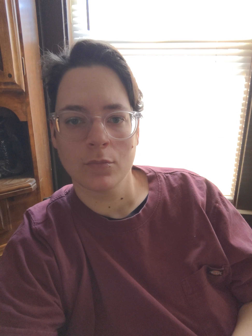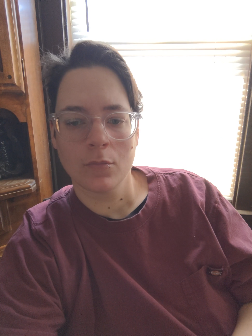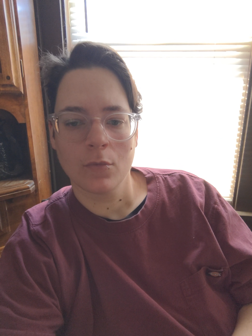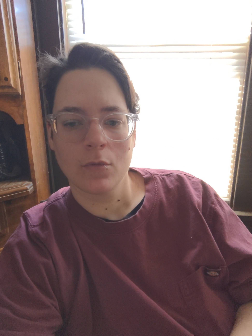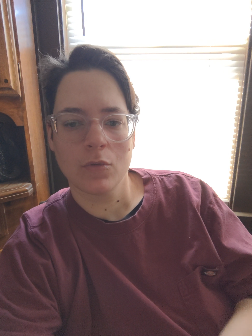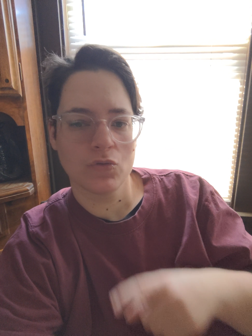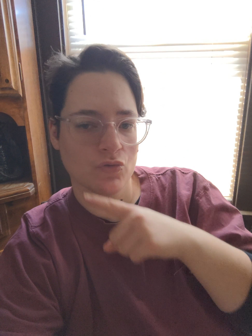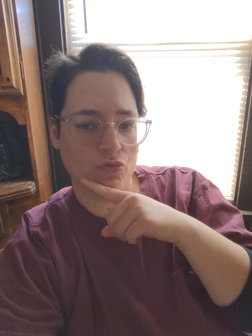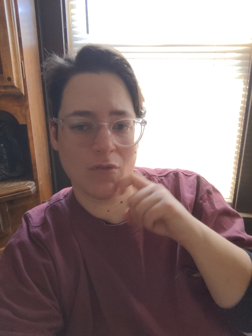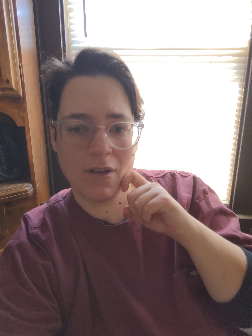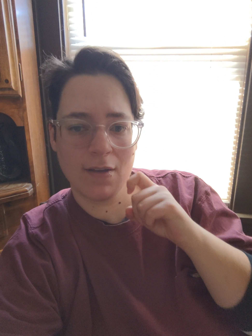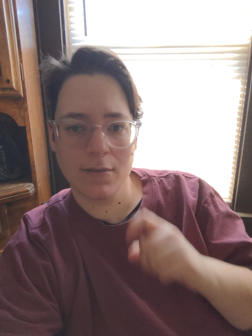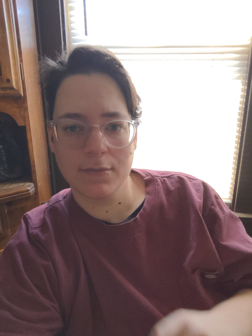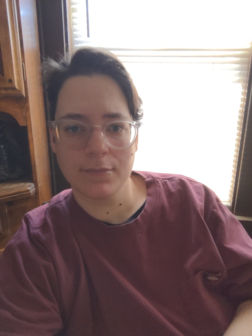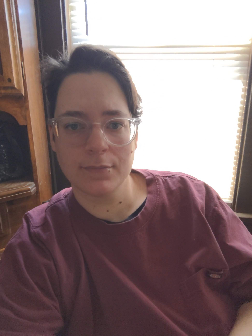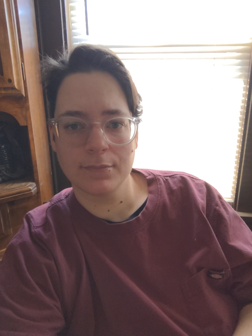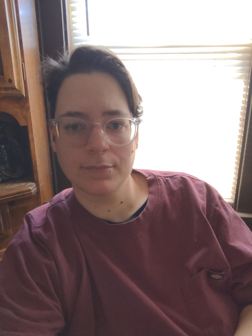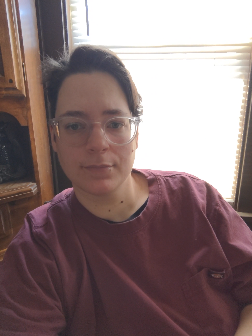dry